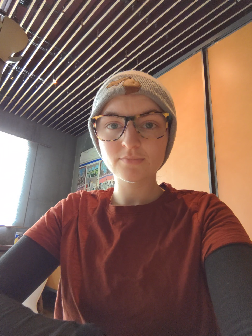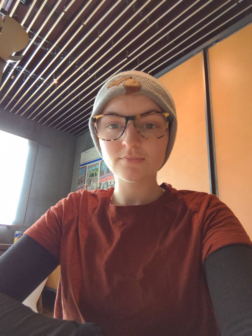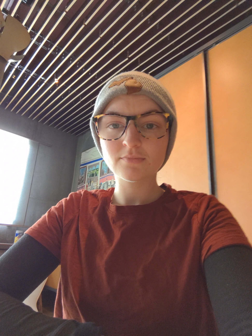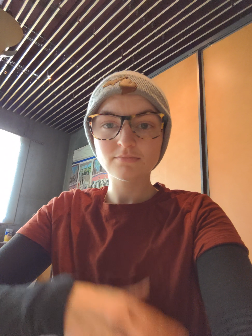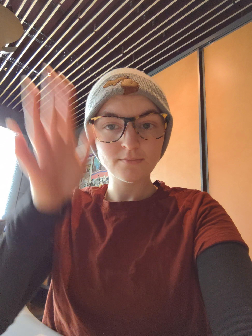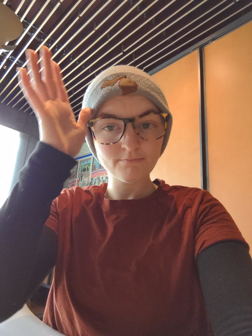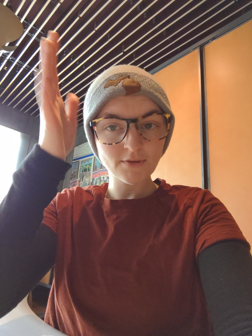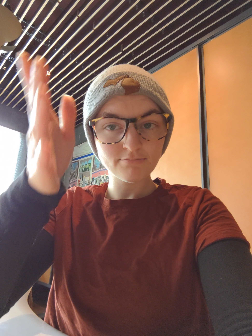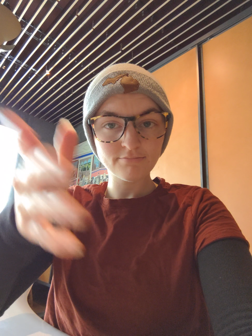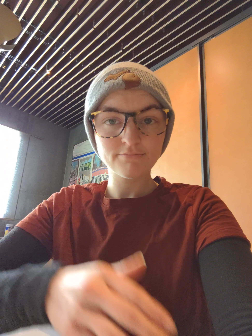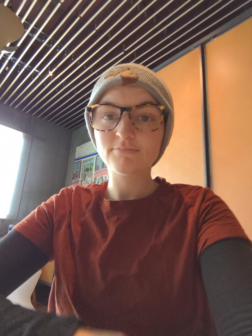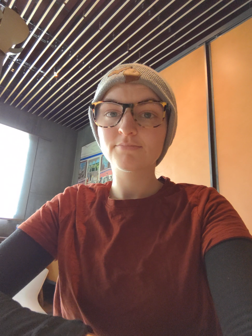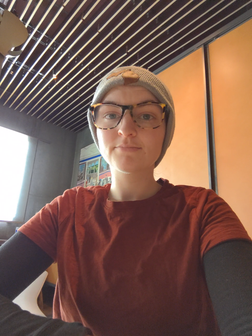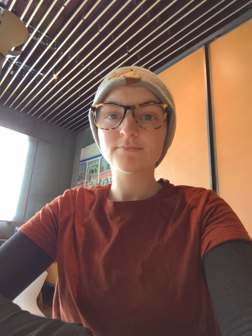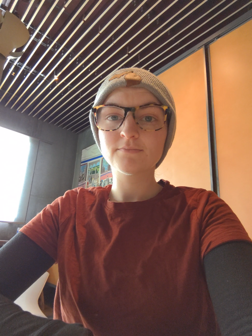grandpa